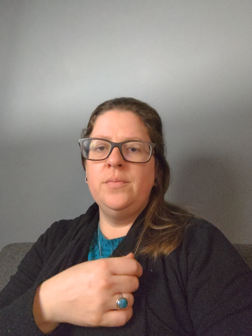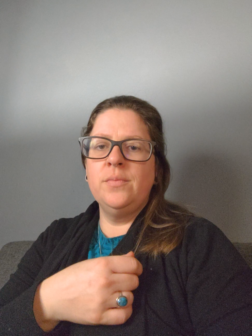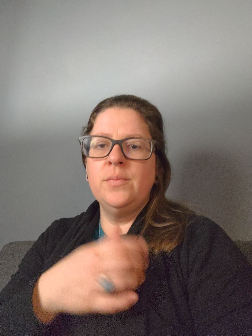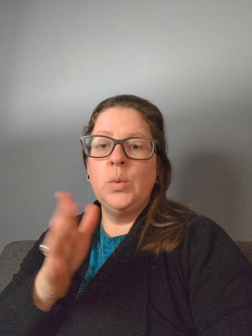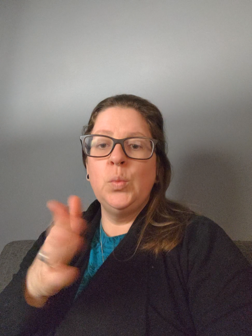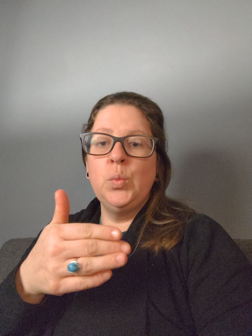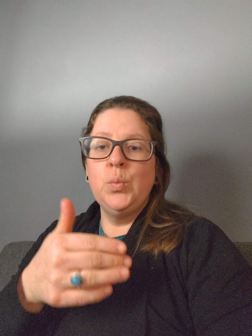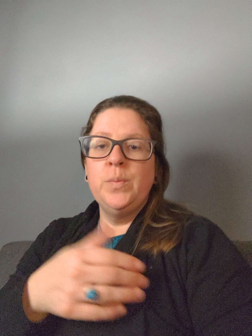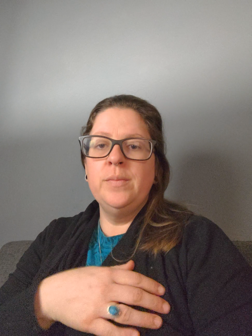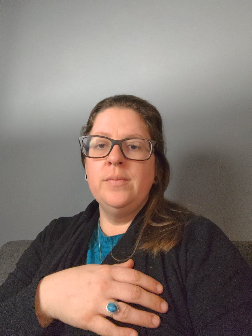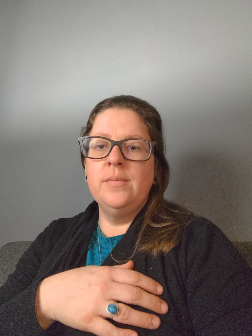room